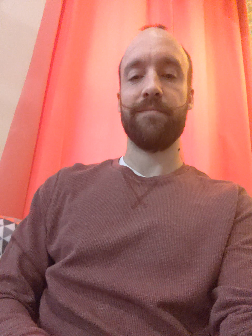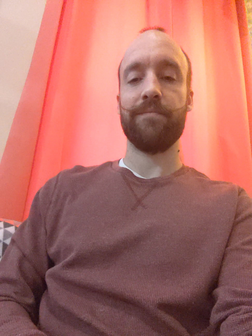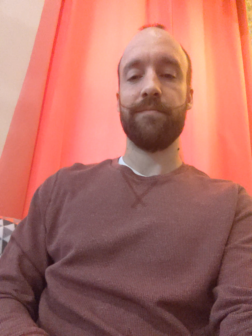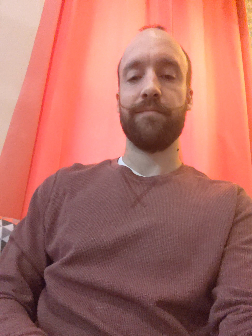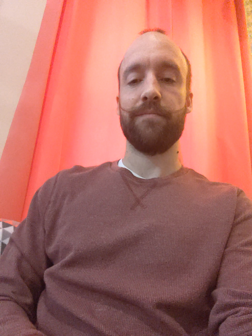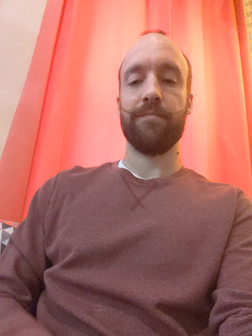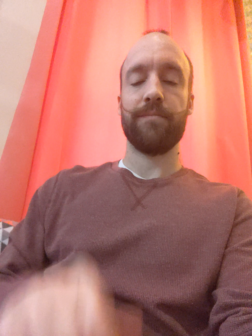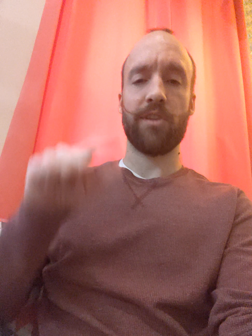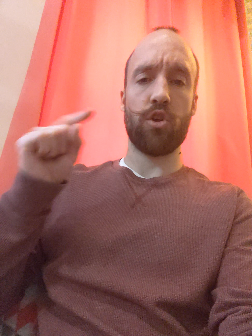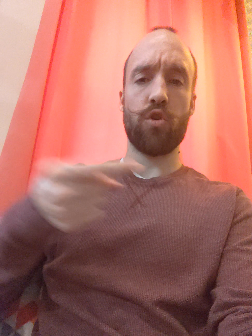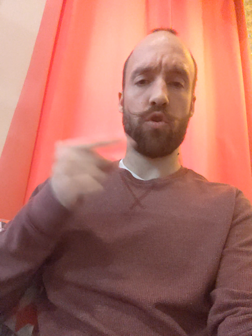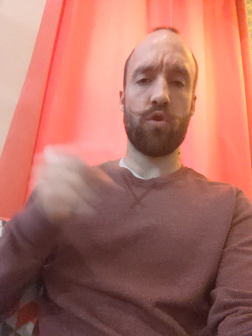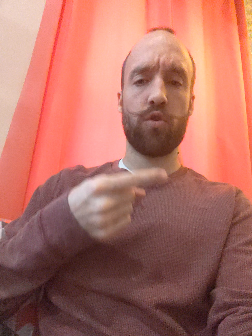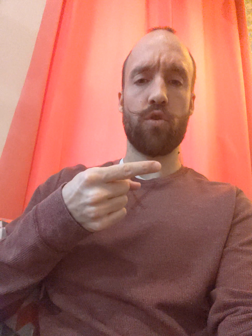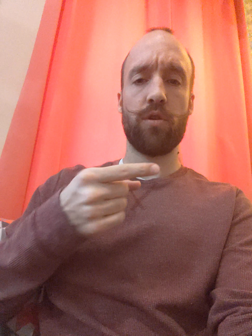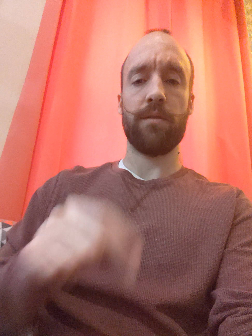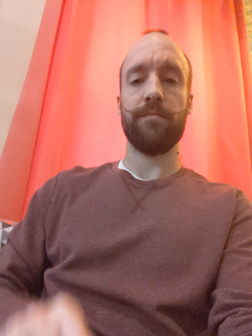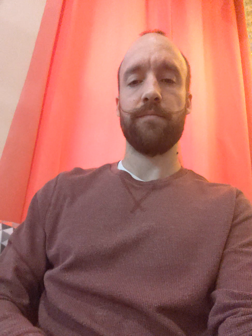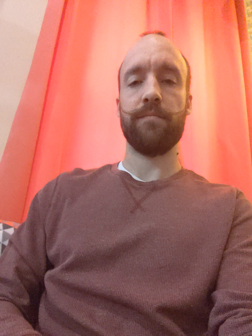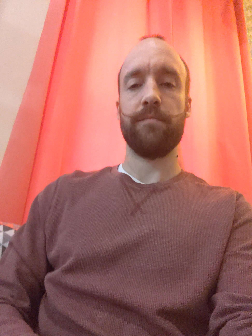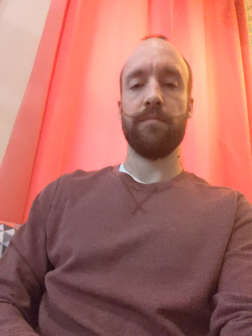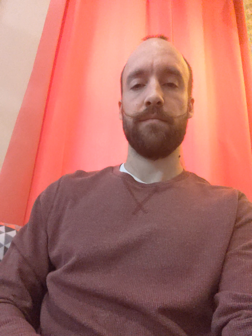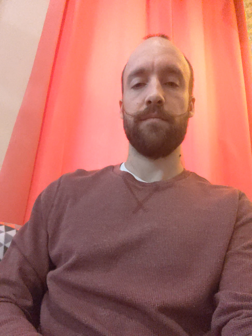owie